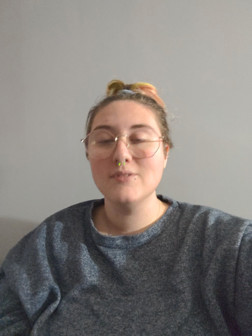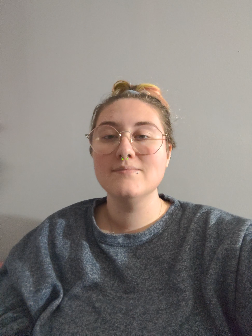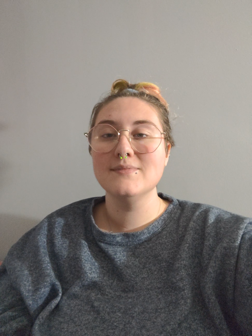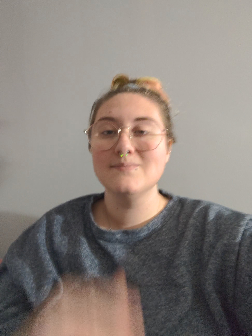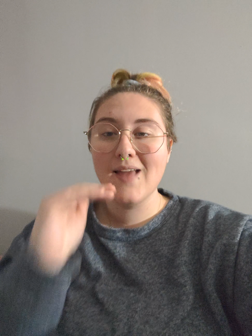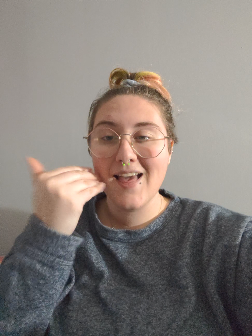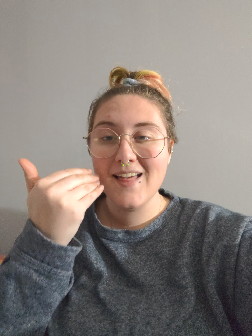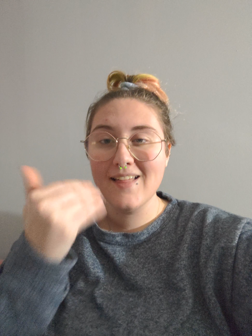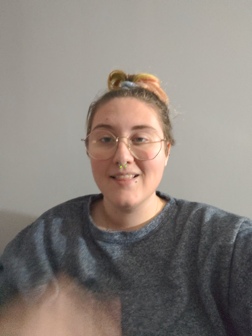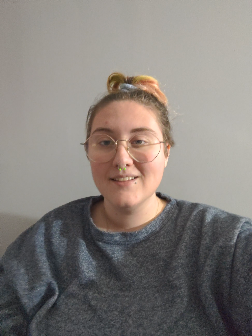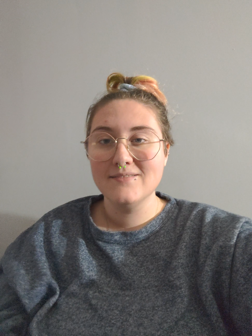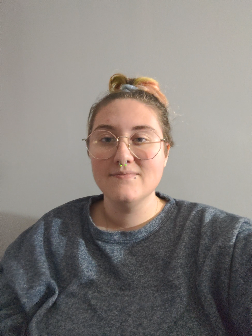smile